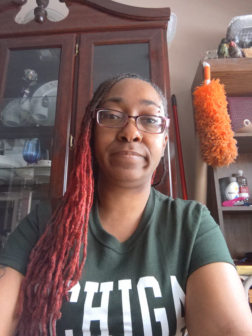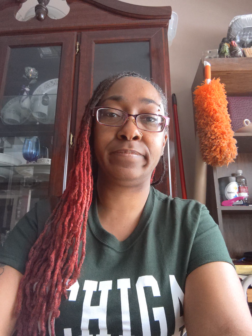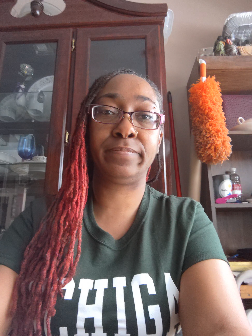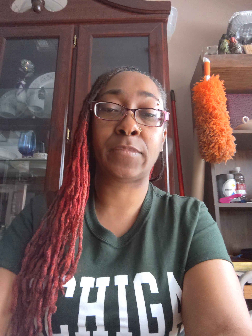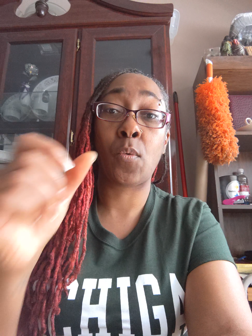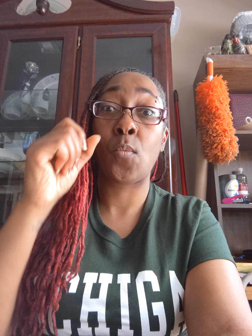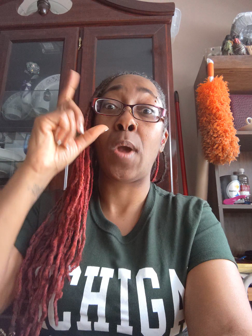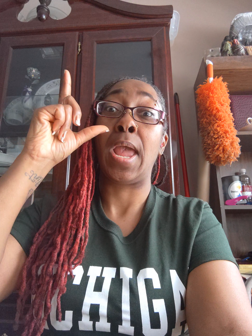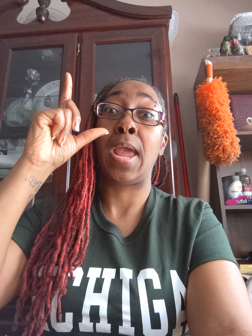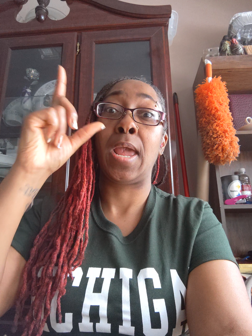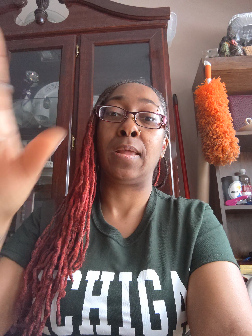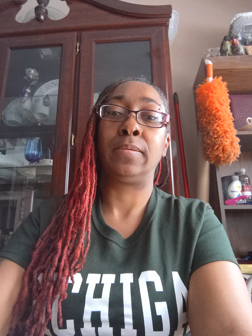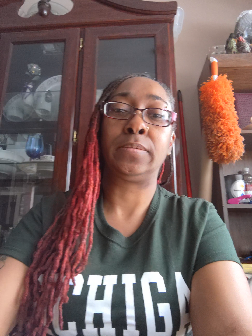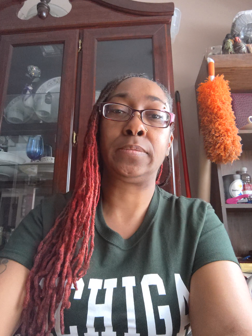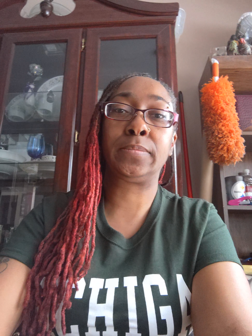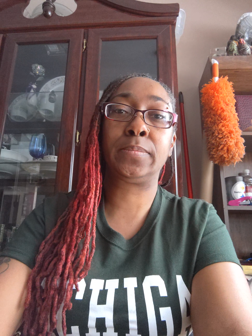awake